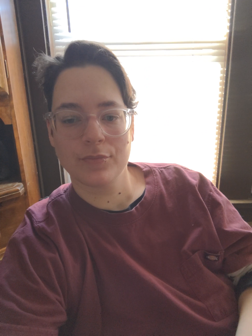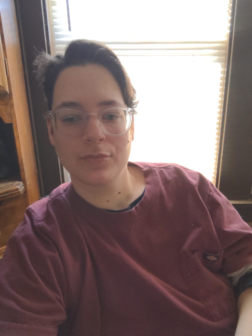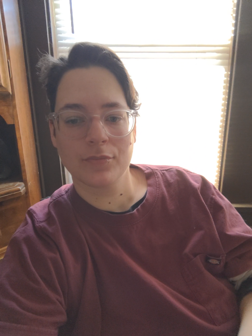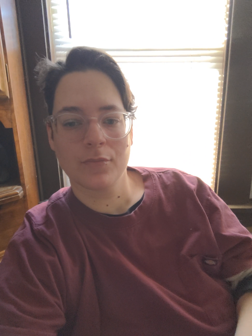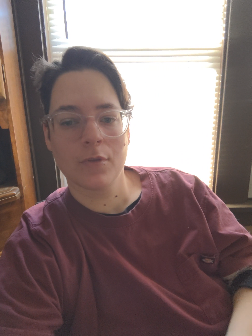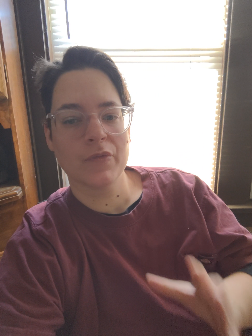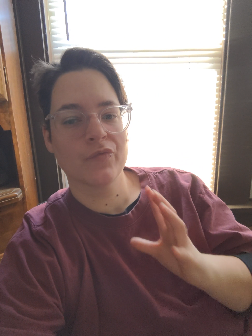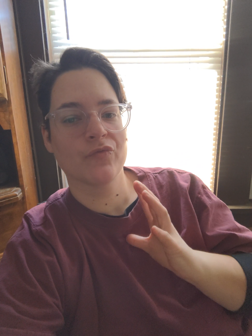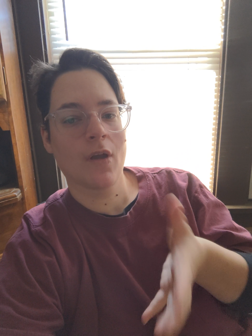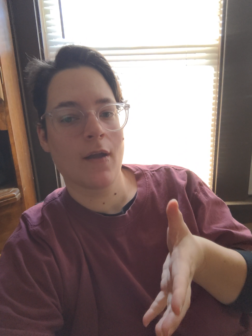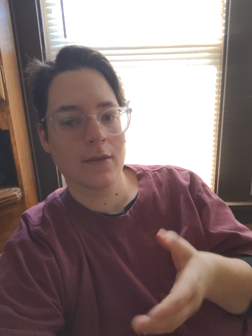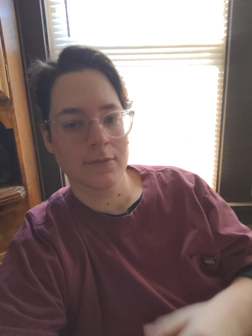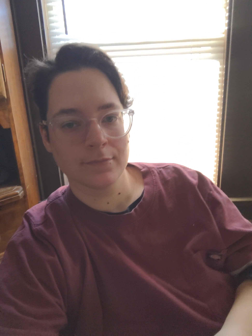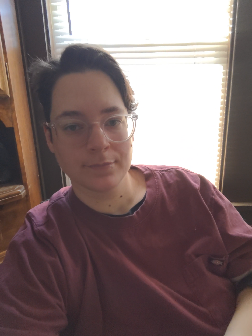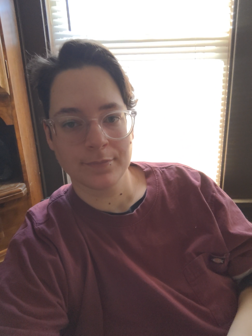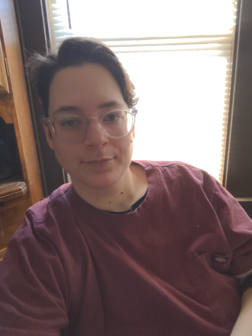fine